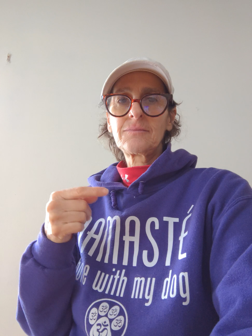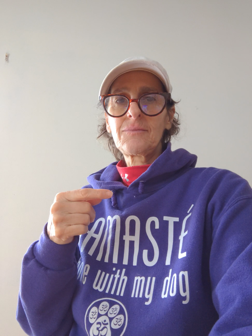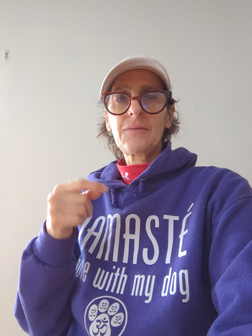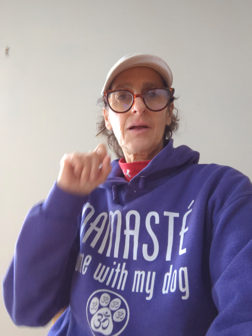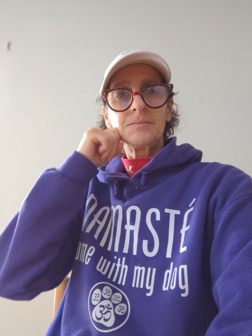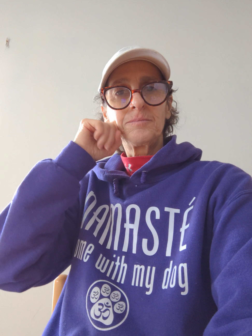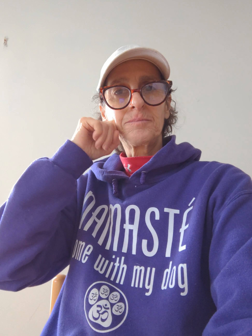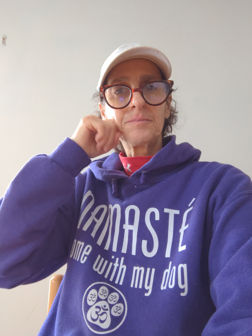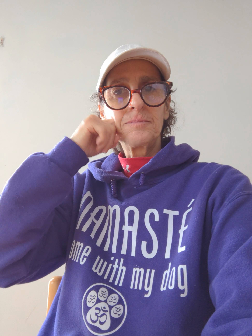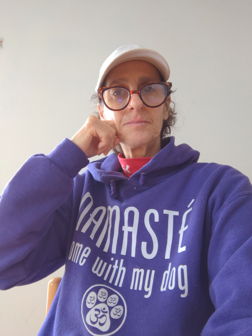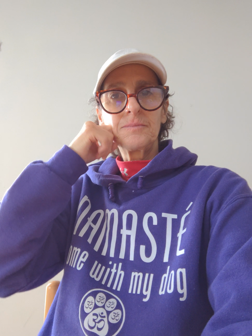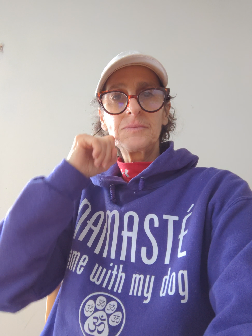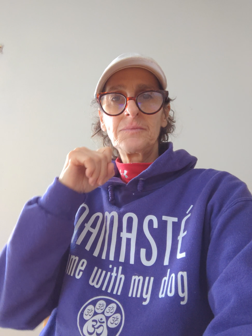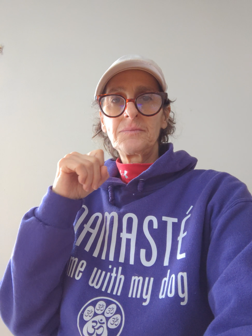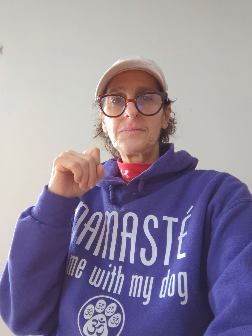apple